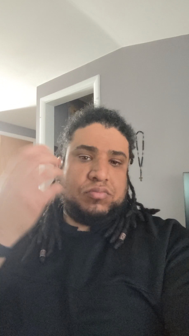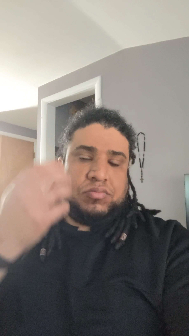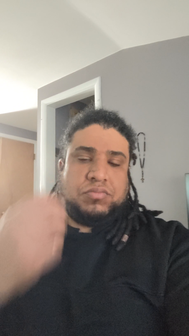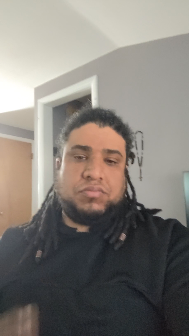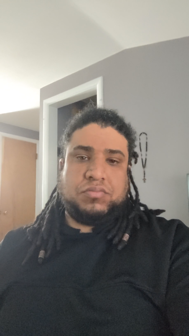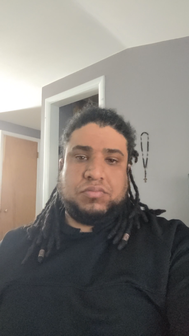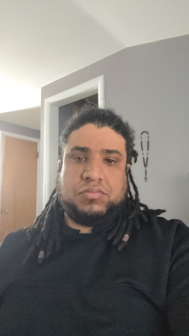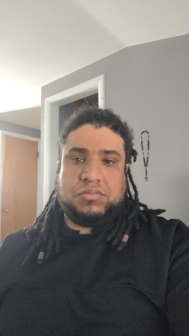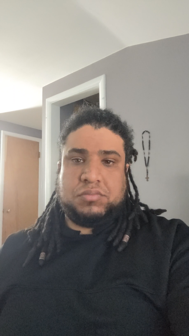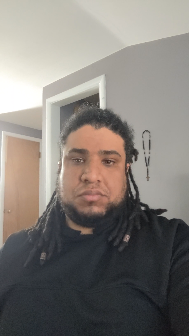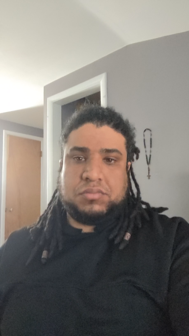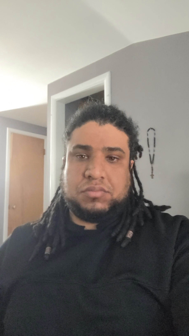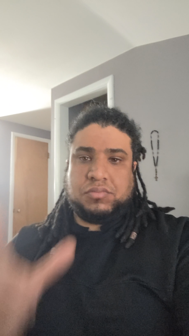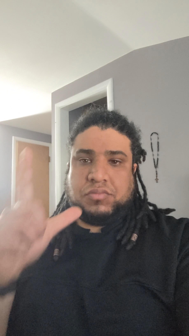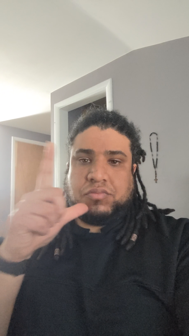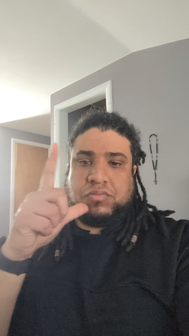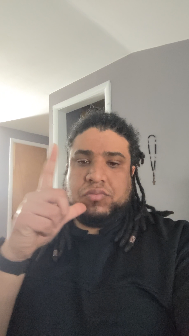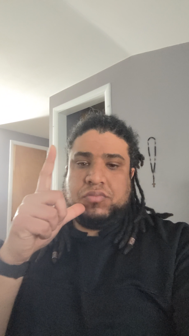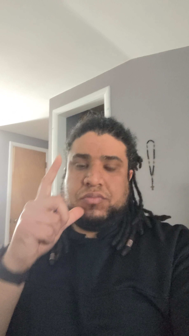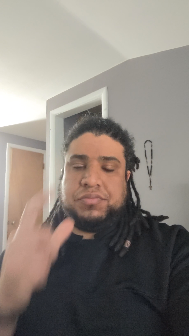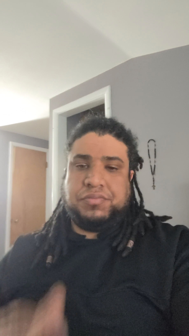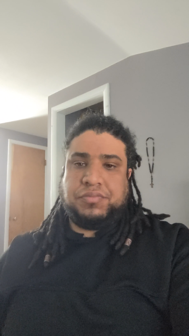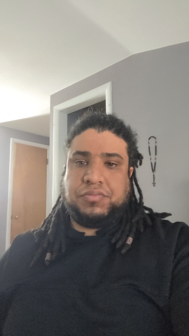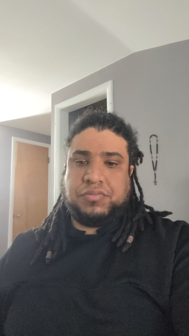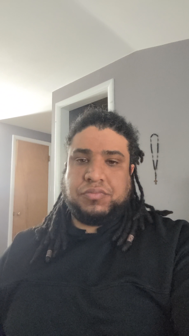lunch